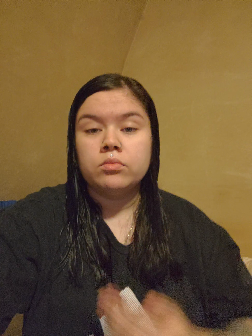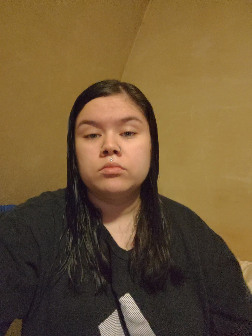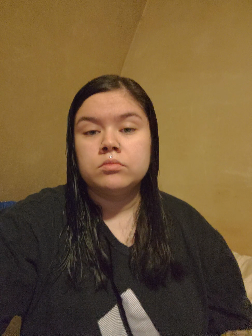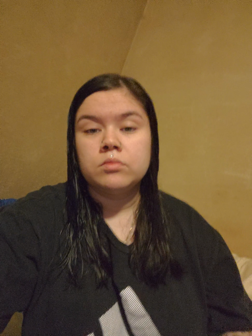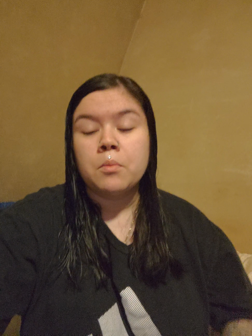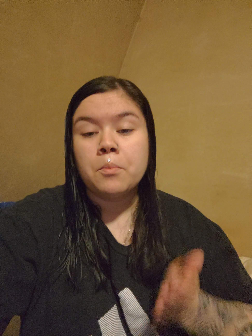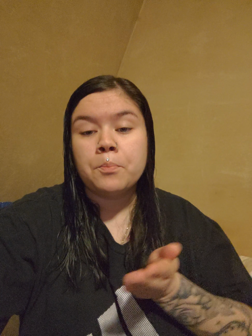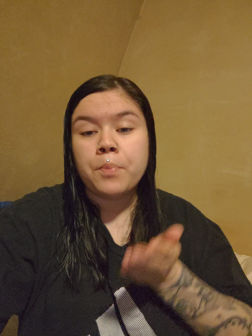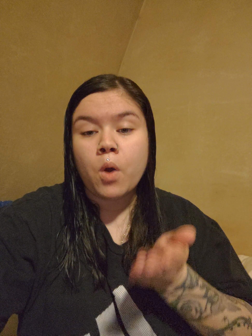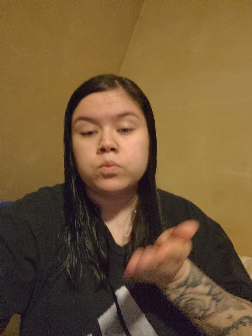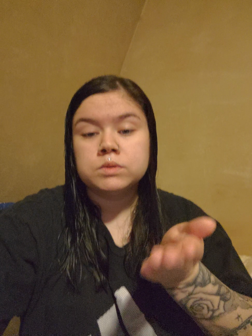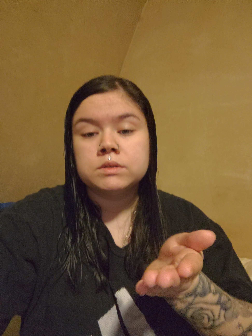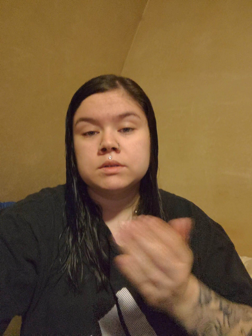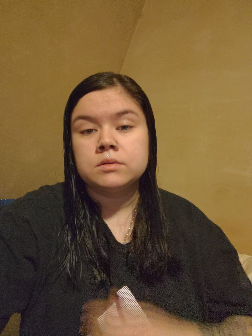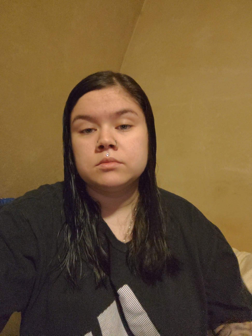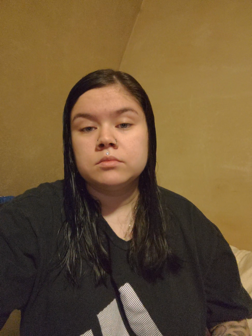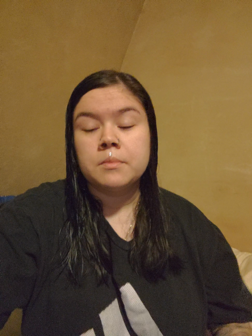boat